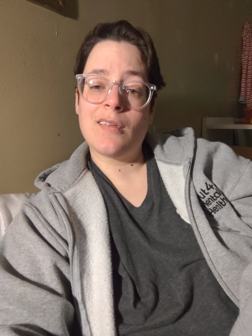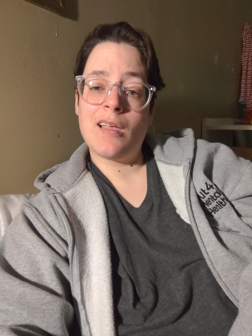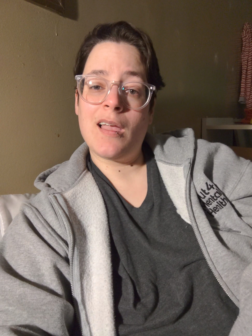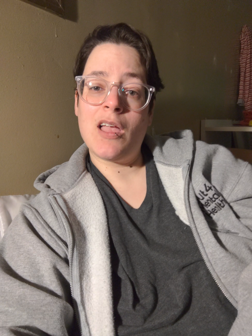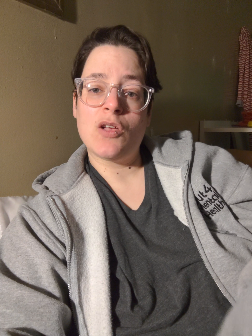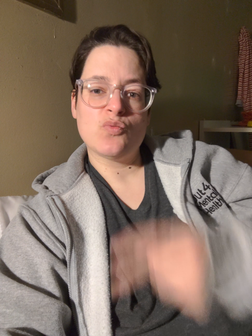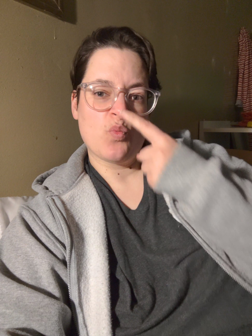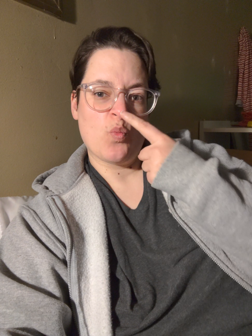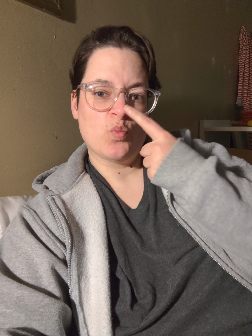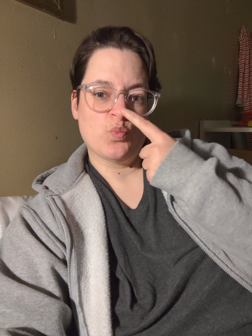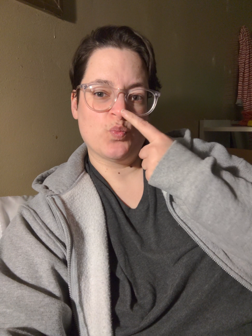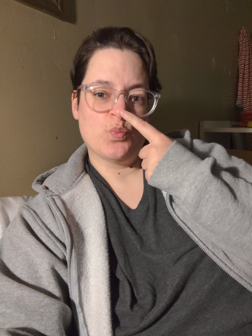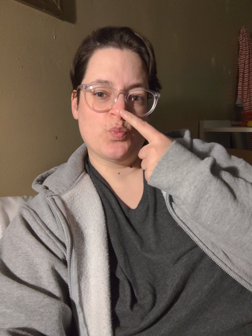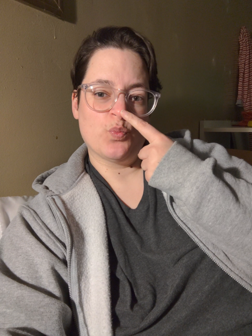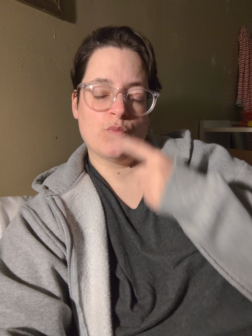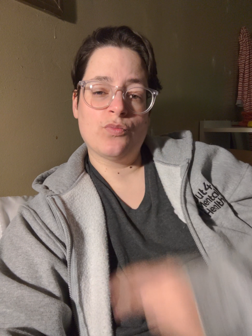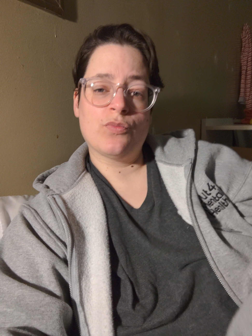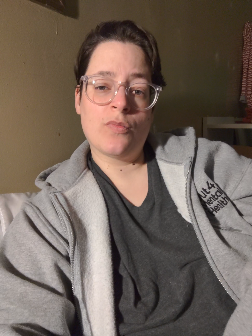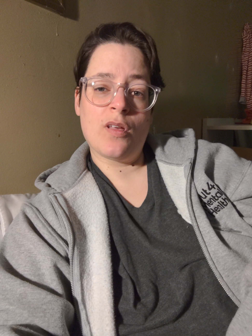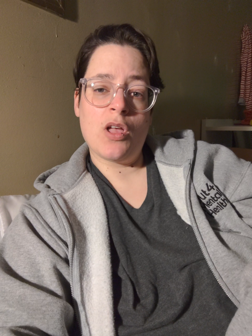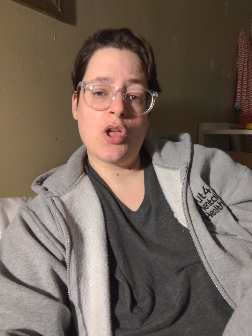nose